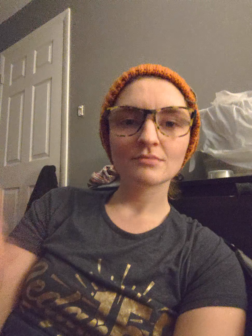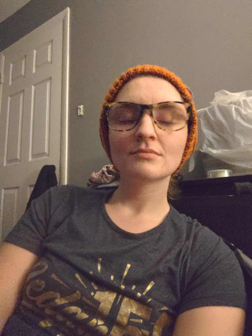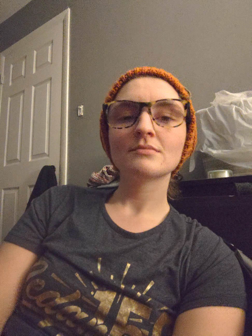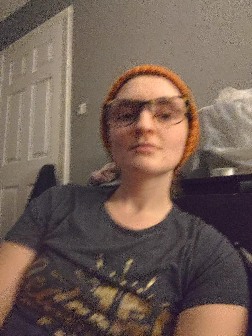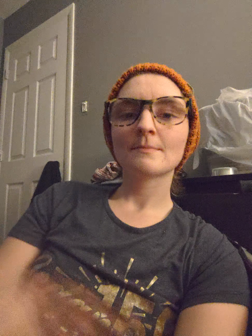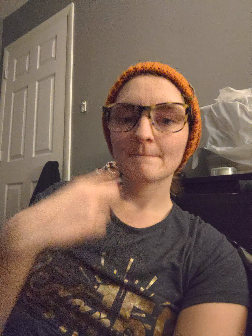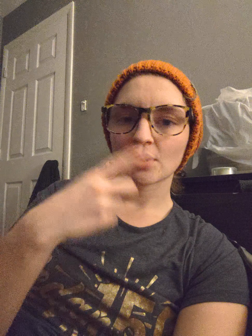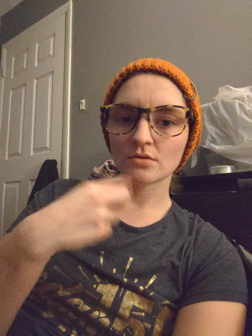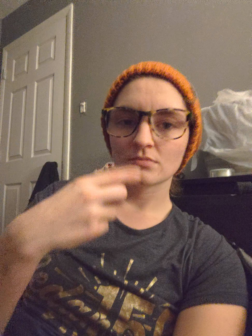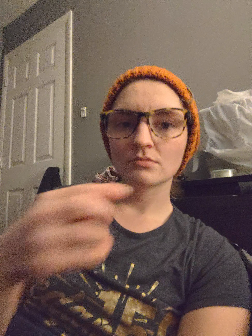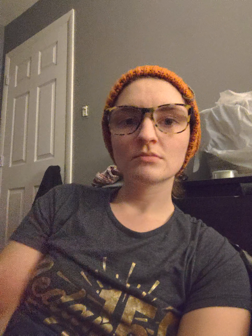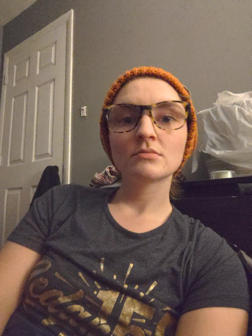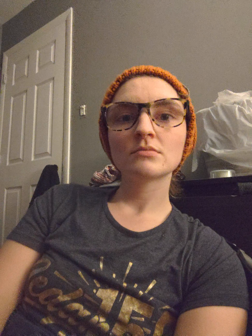lips